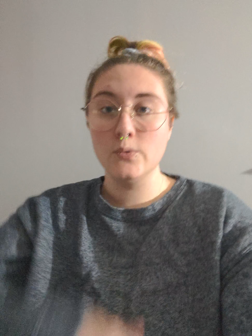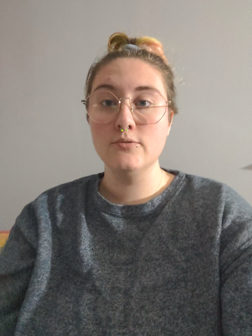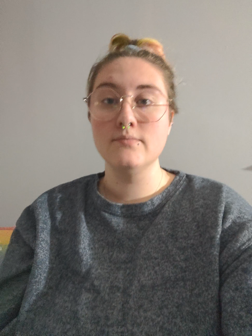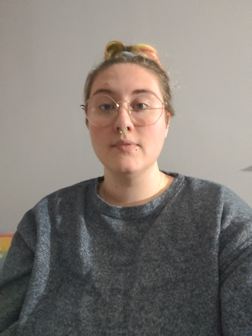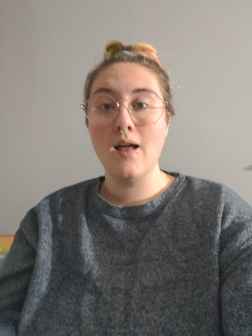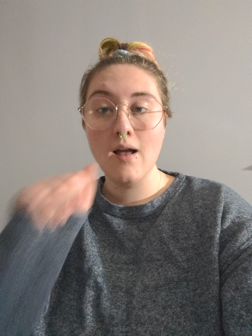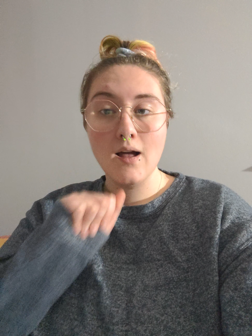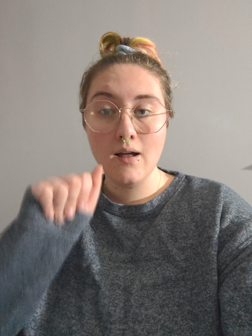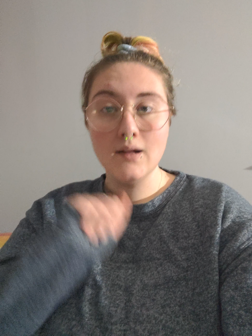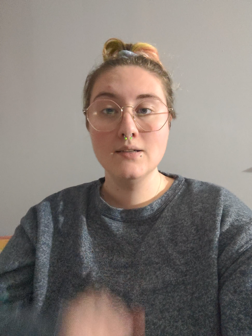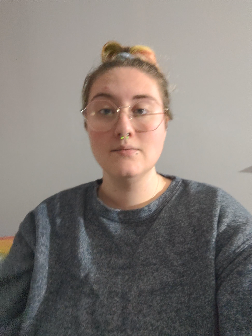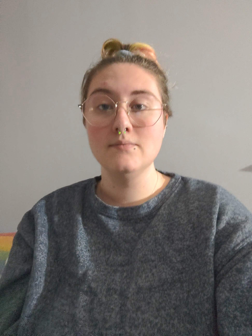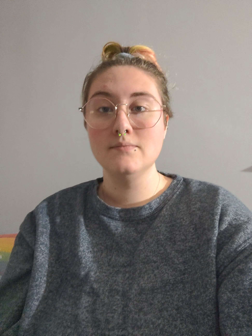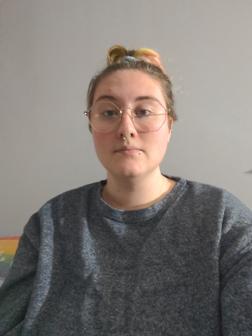aunt